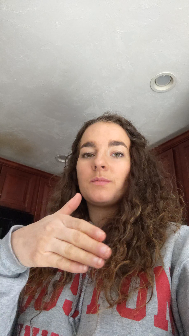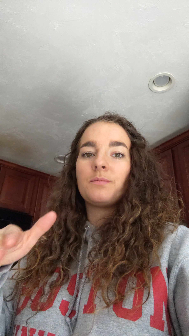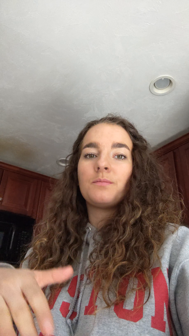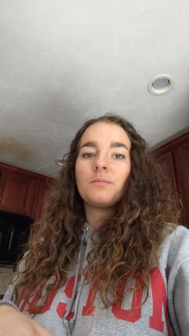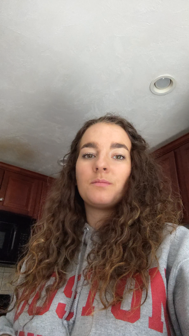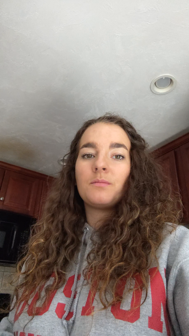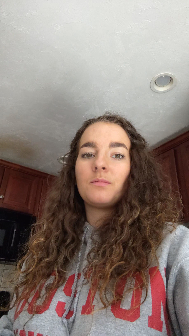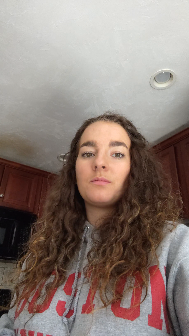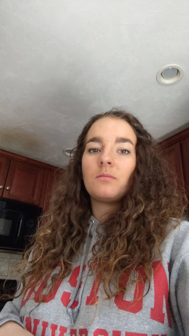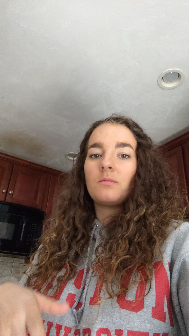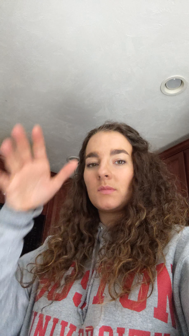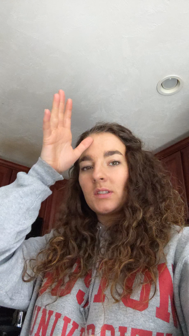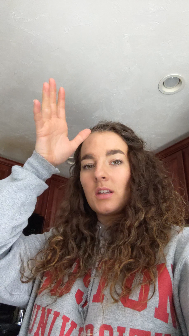daddy